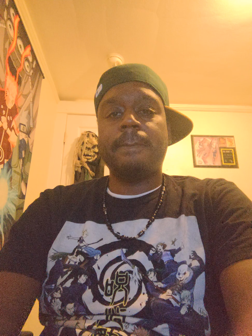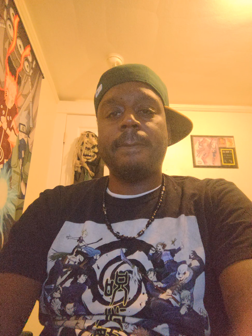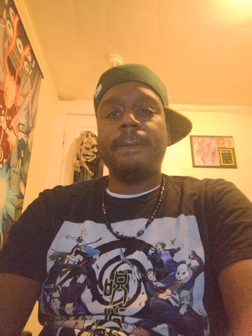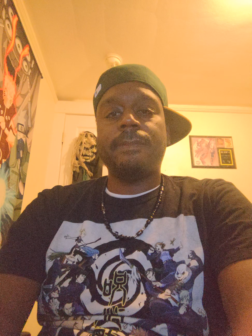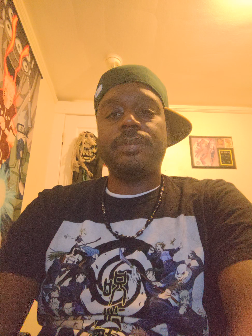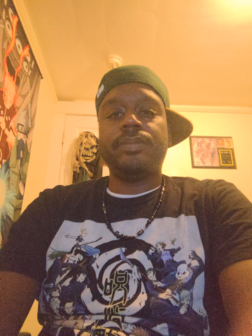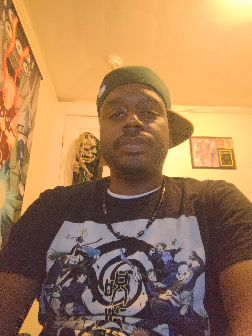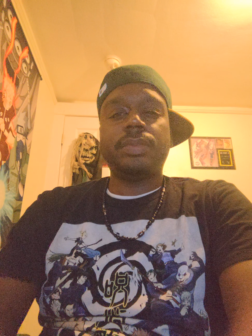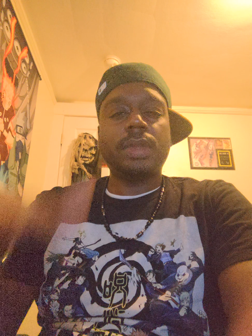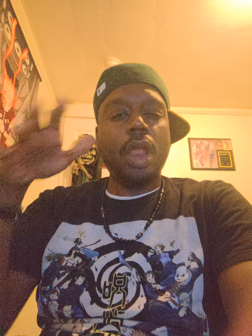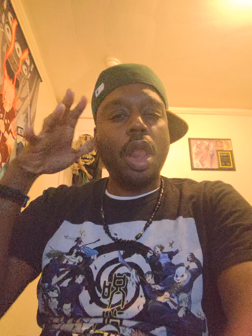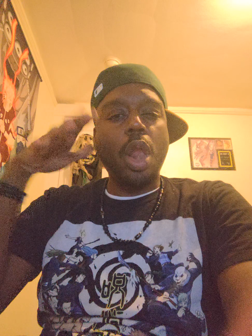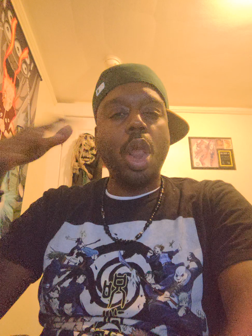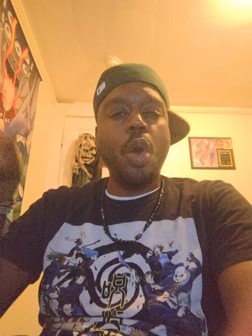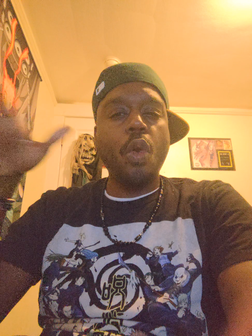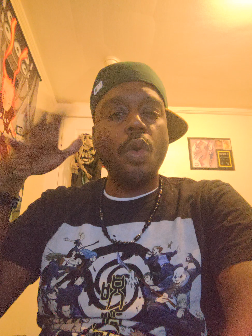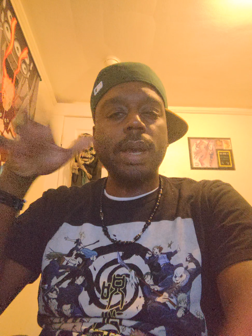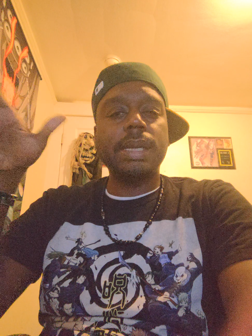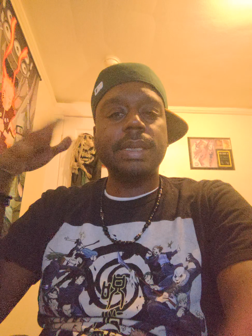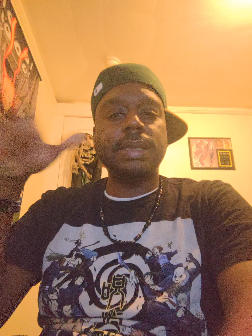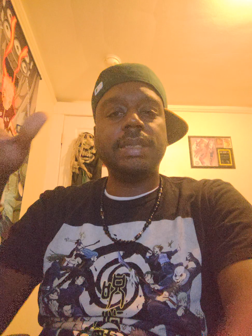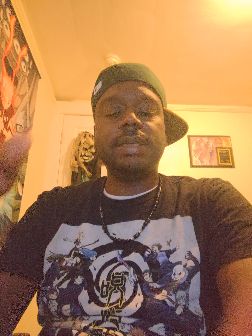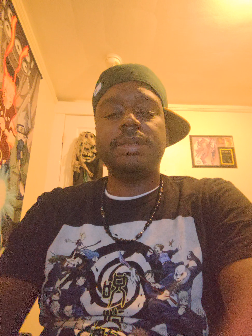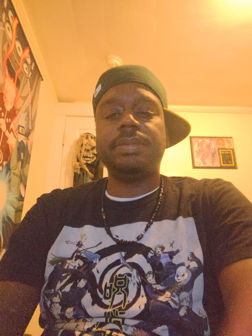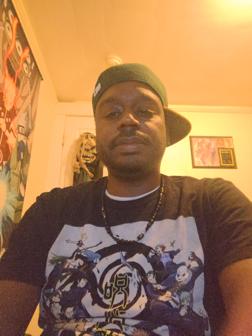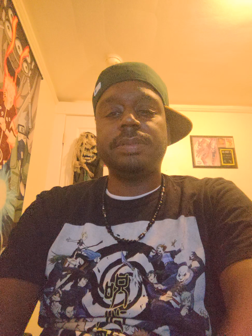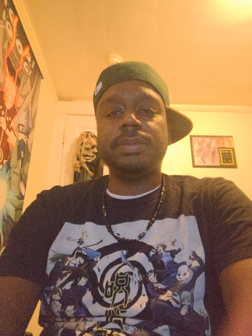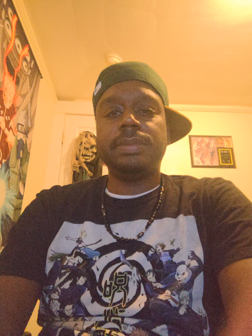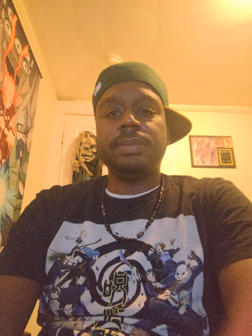noisy